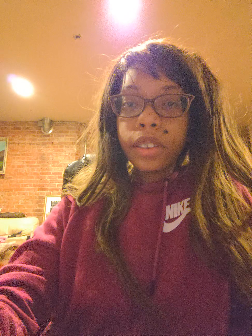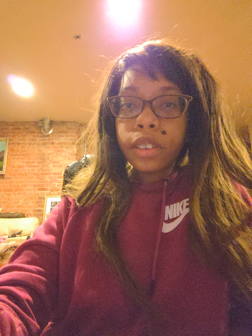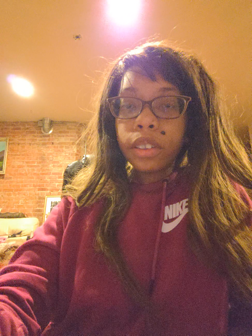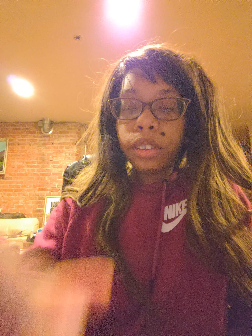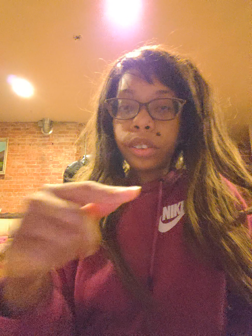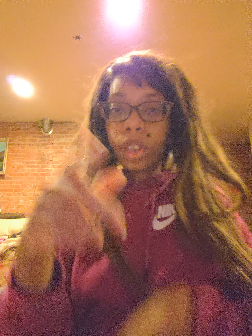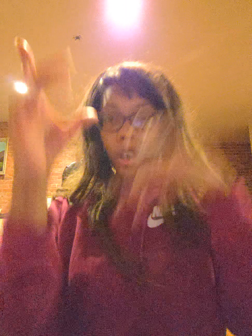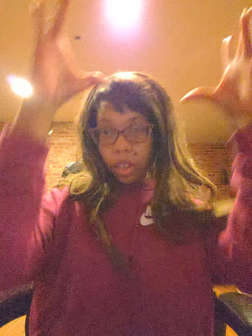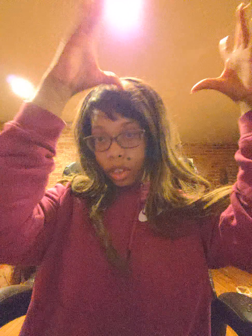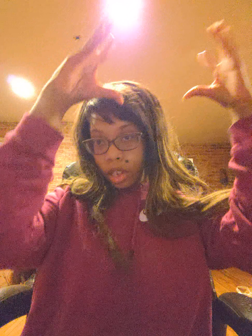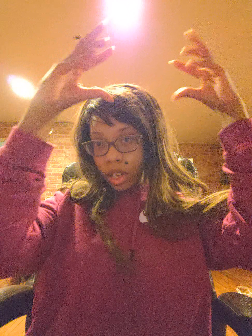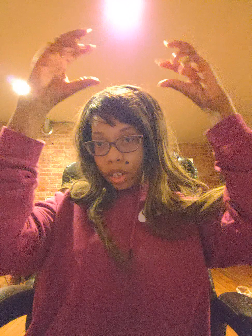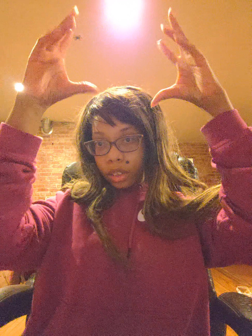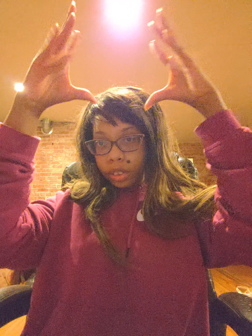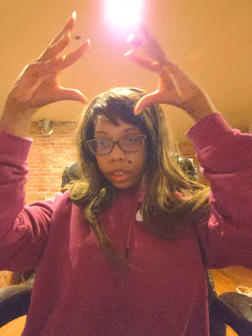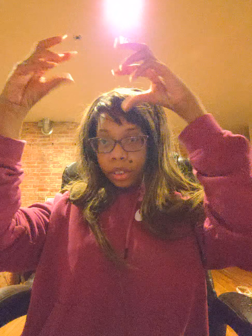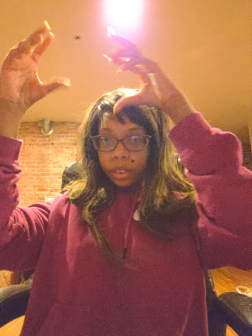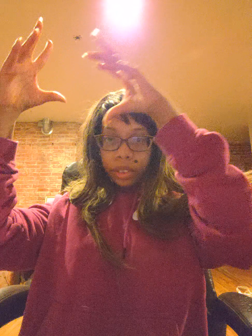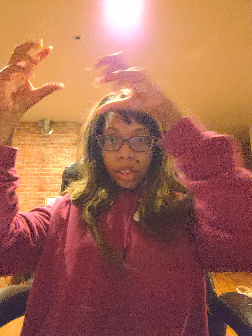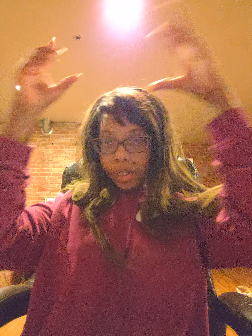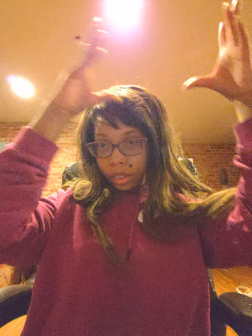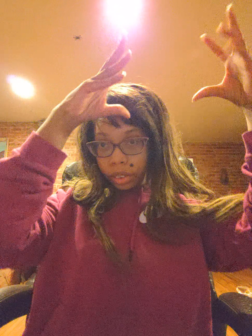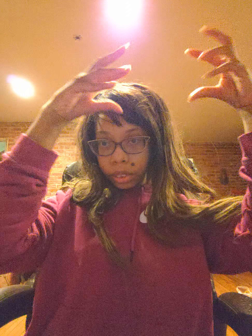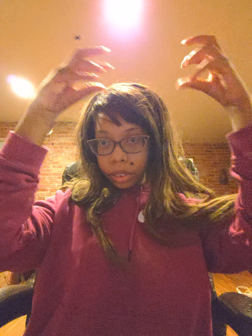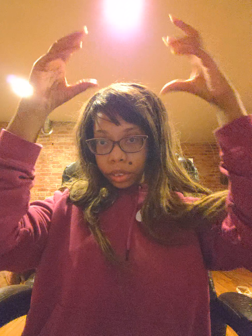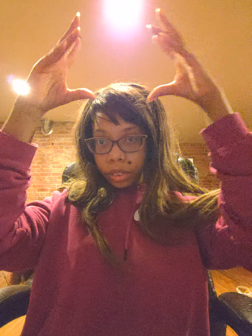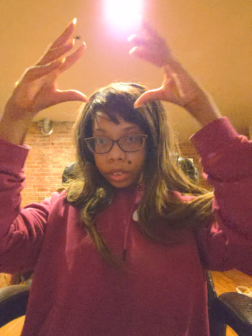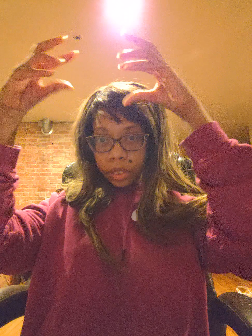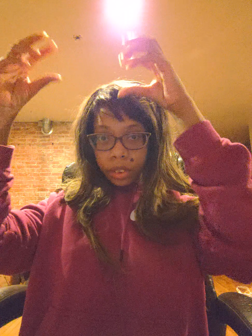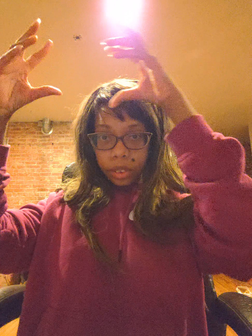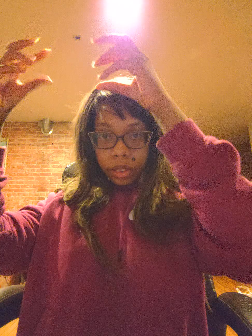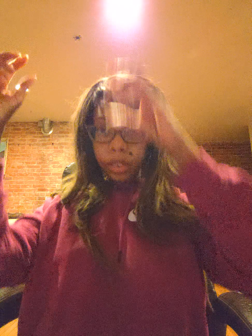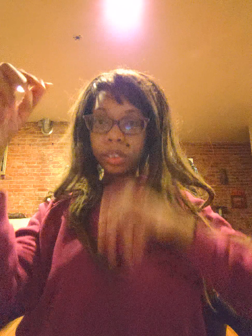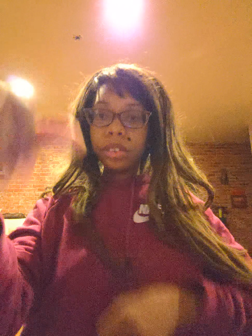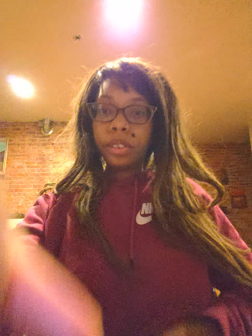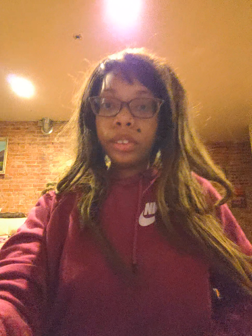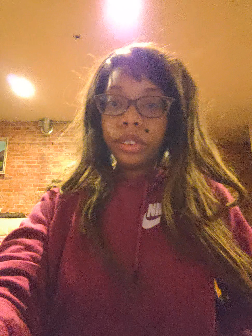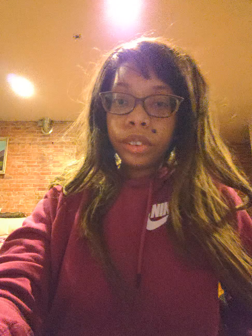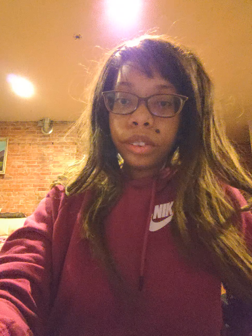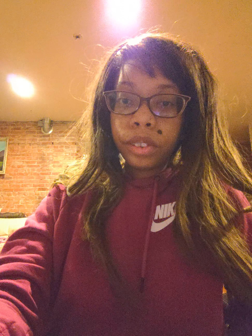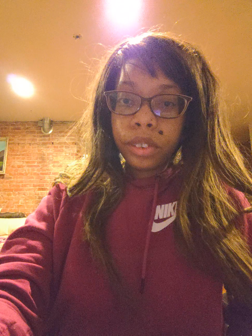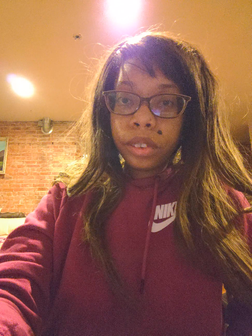cloud